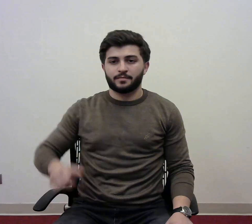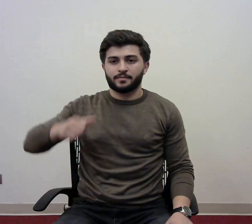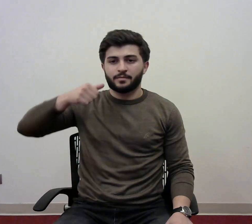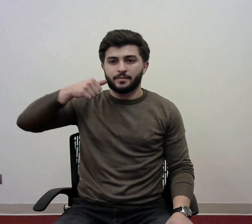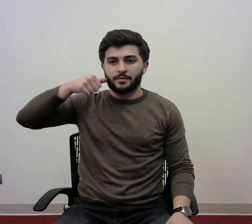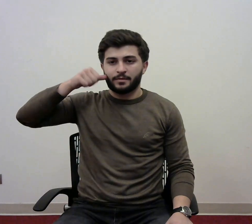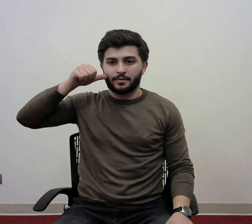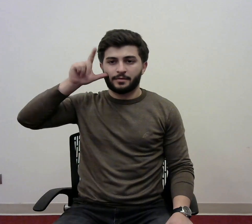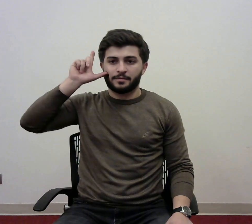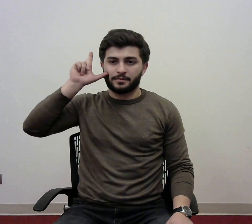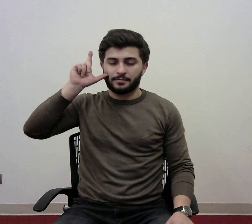srağagün